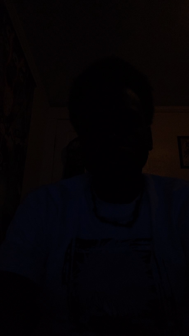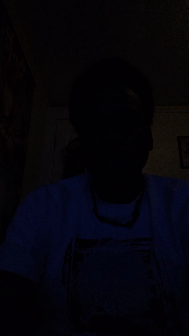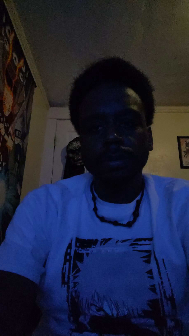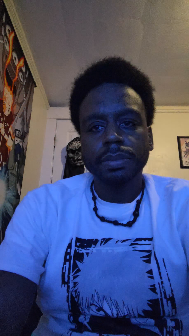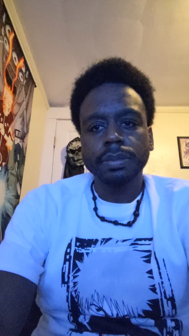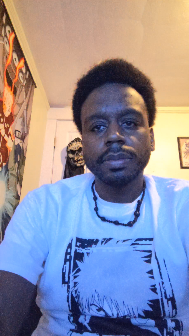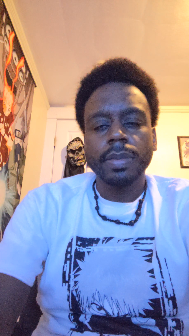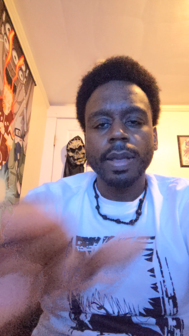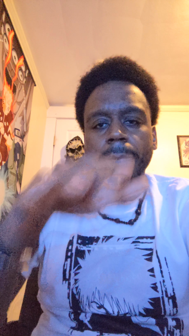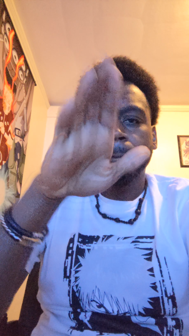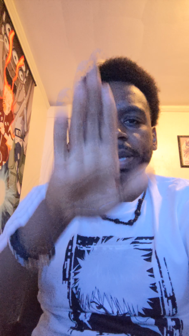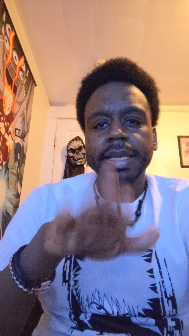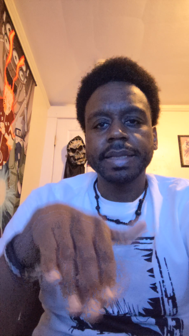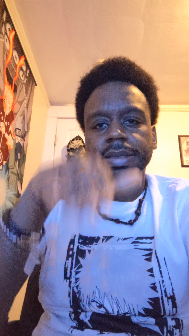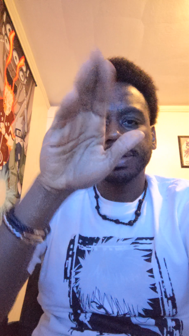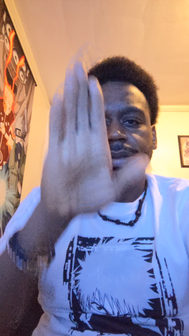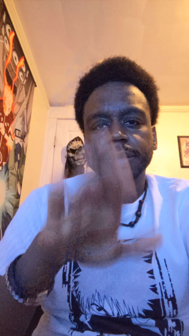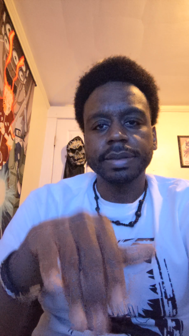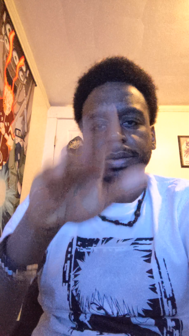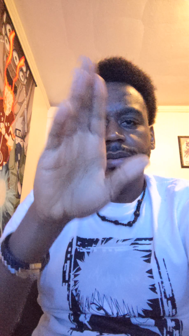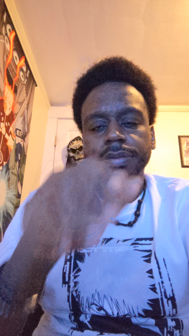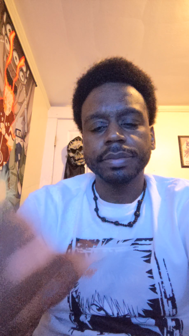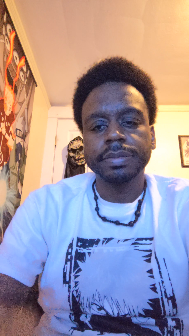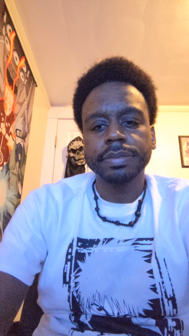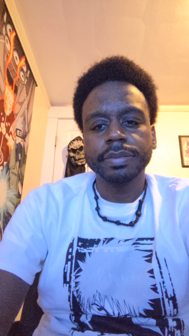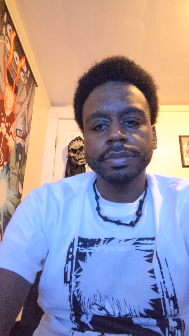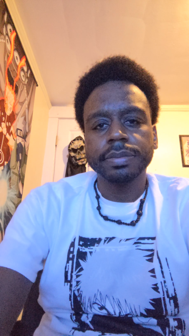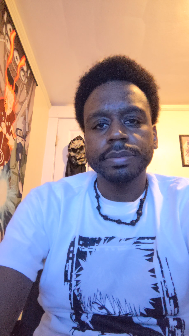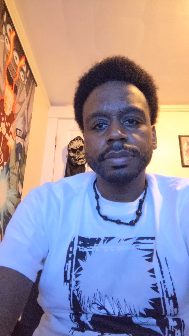paint